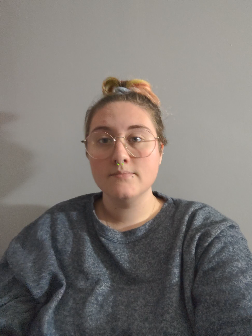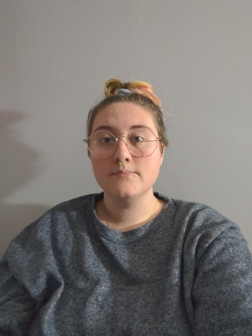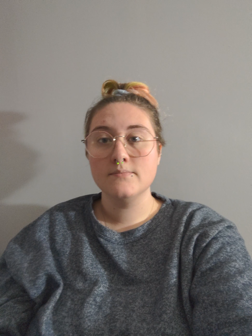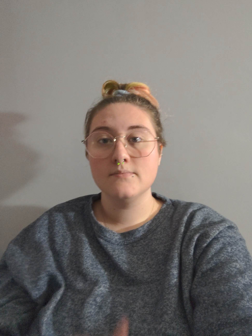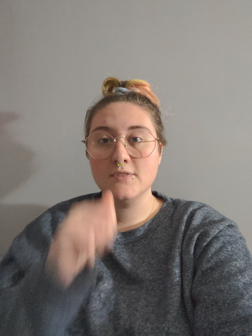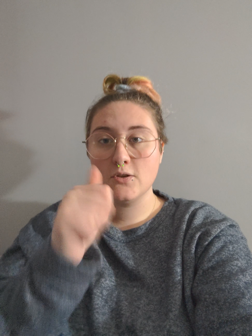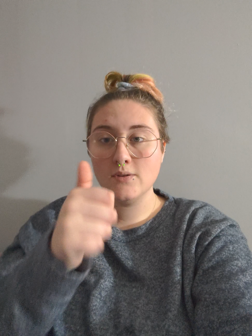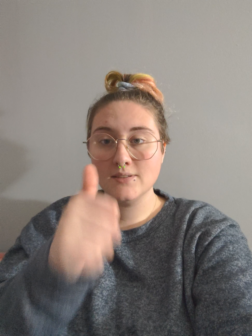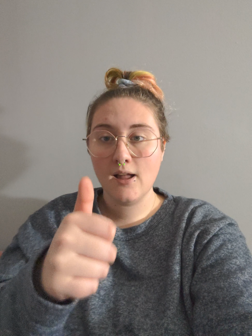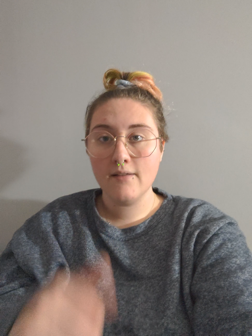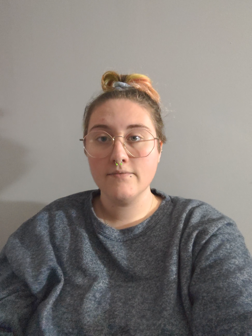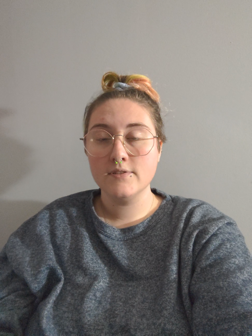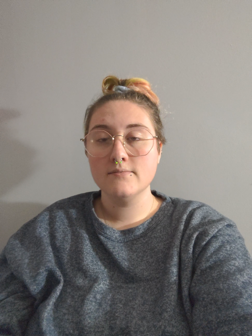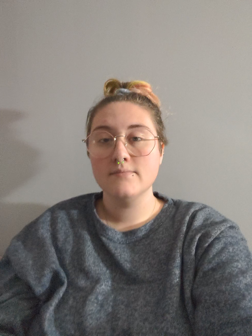yourself